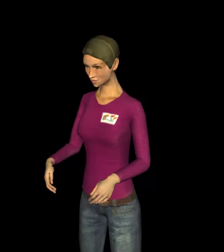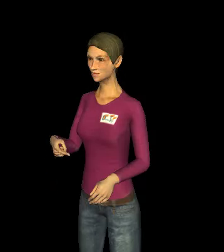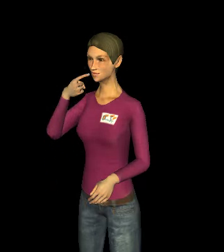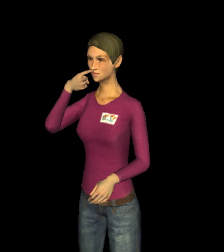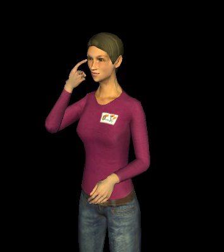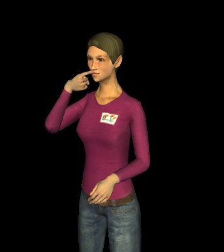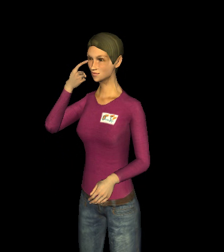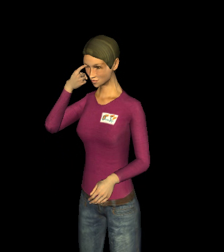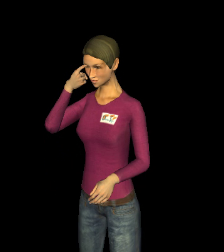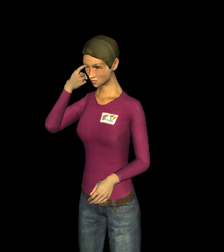يراقب